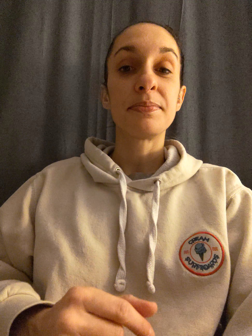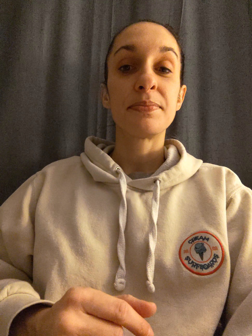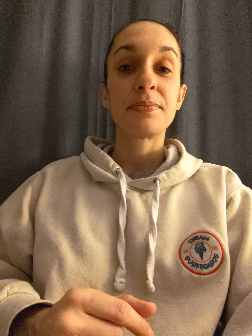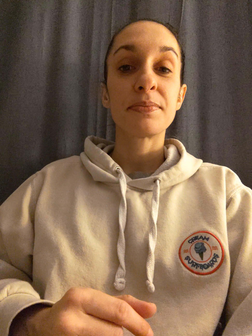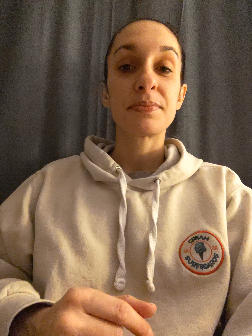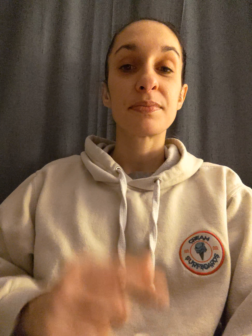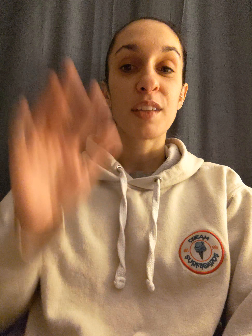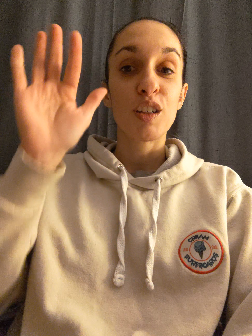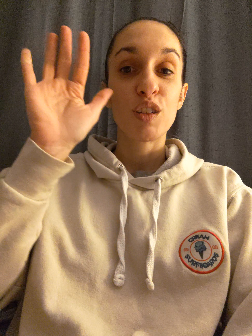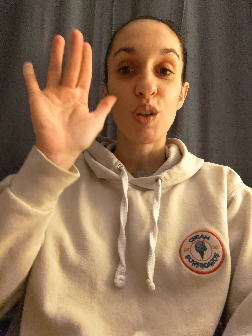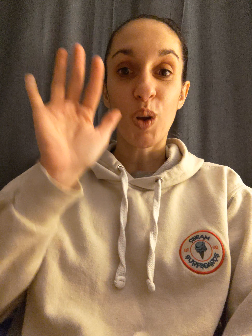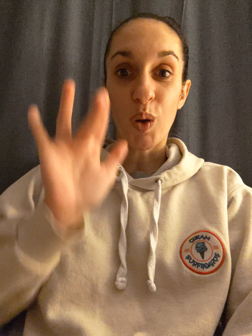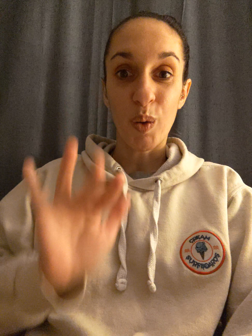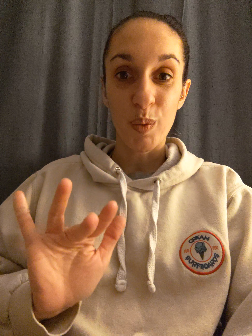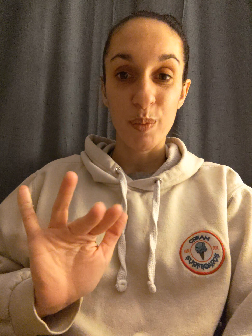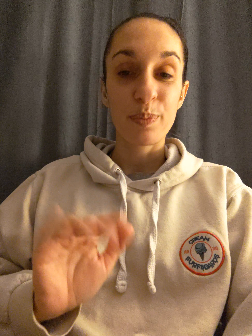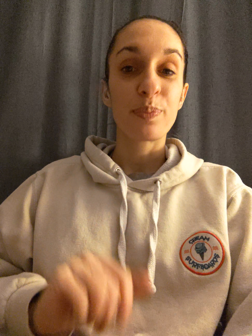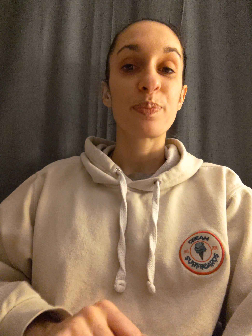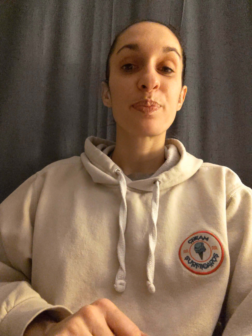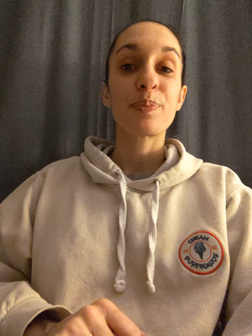snow